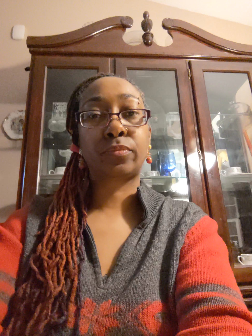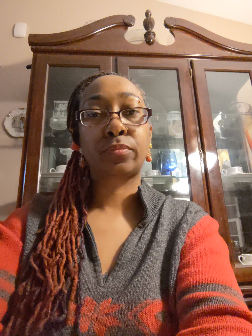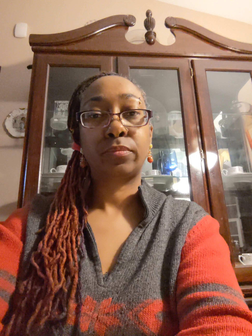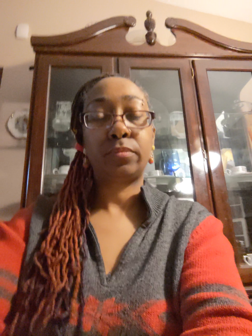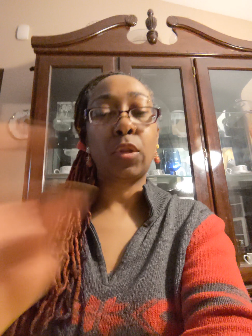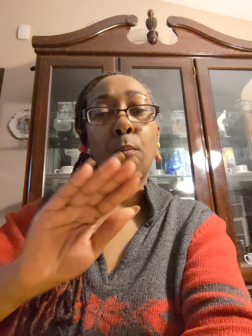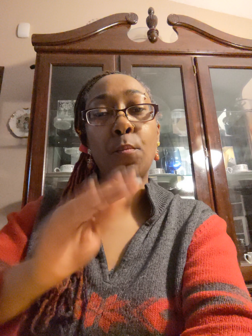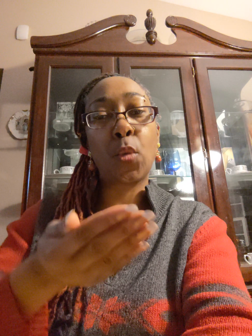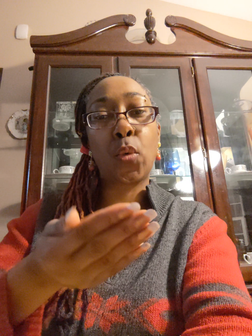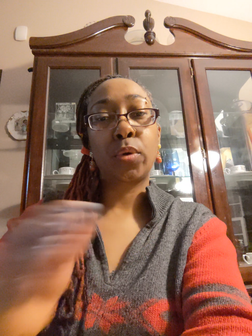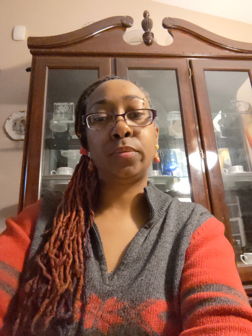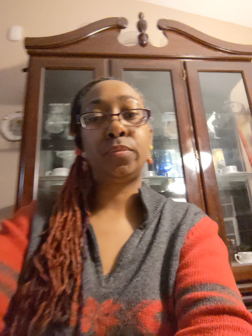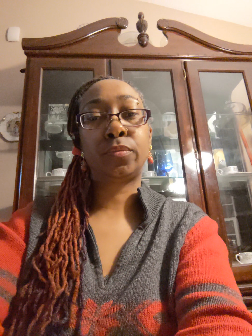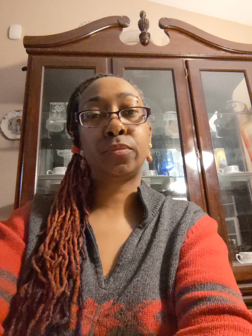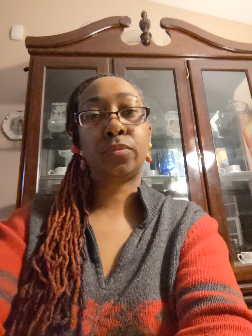book